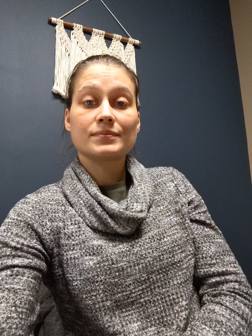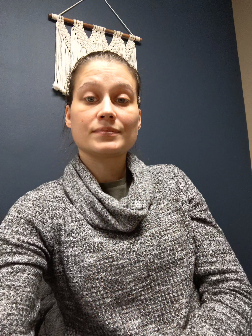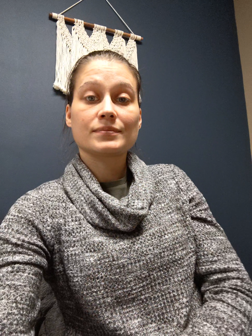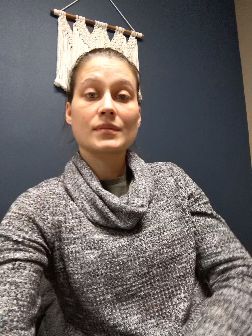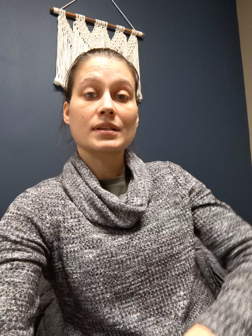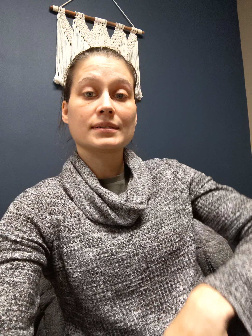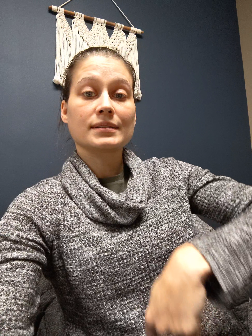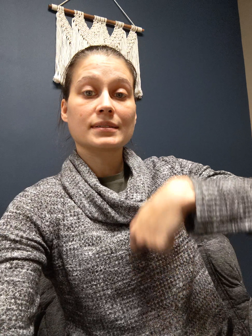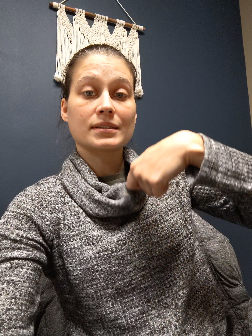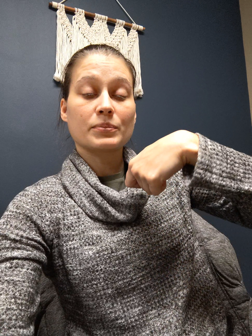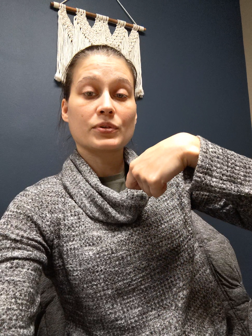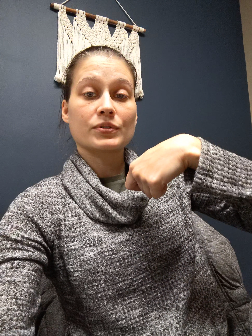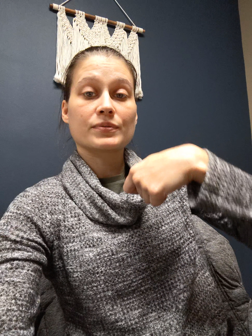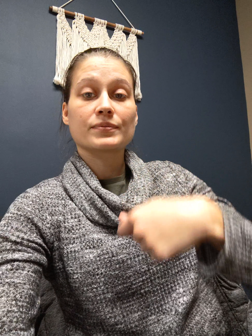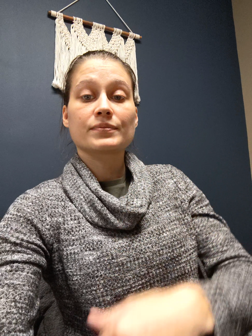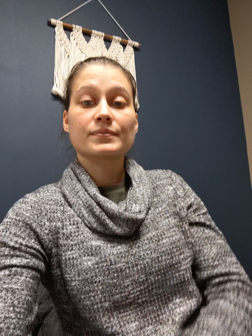zipper